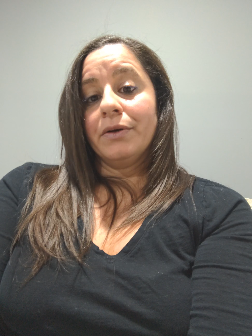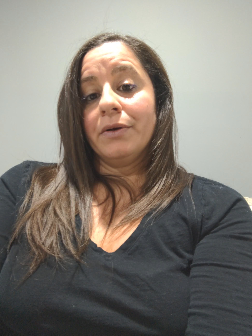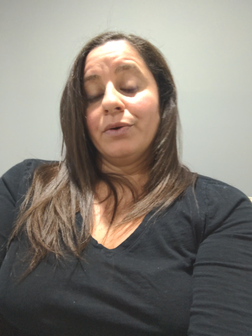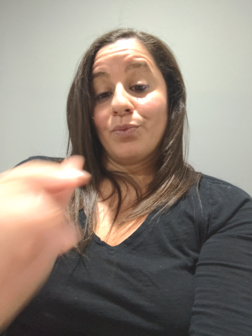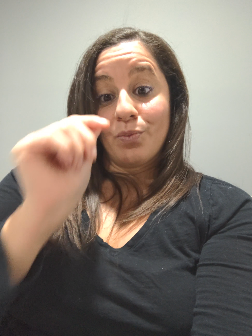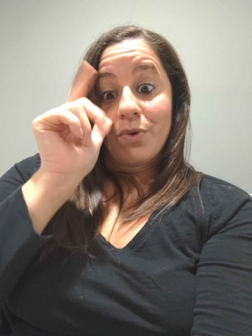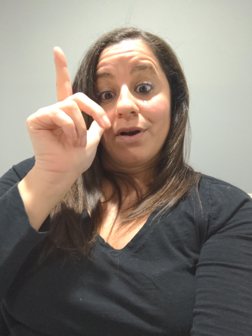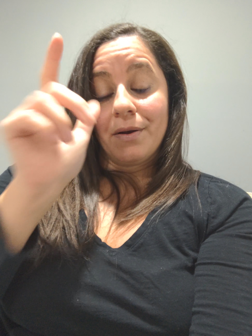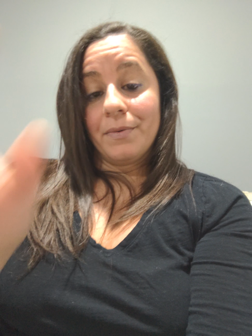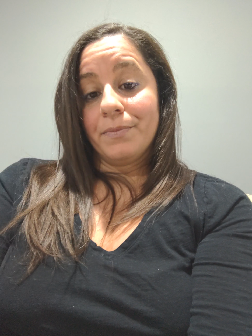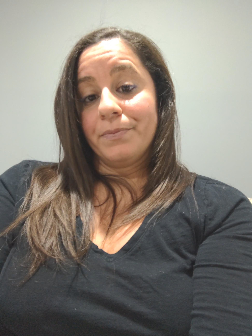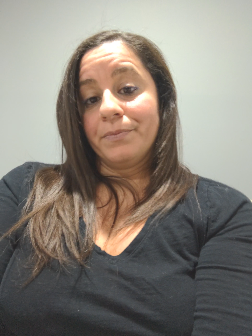awake